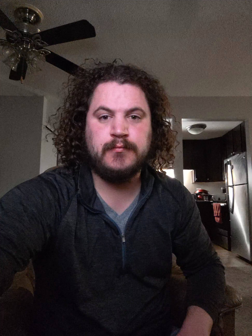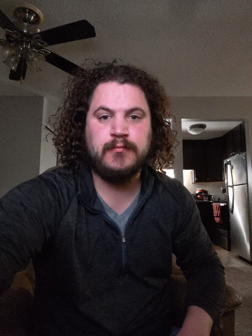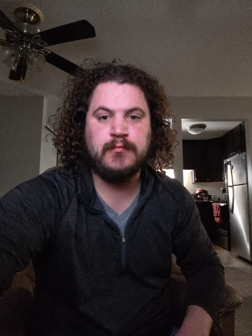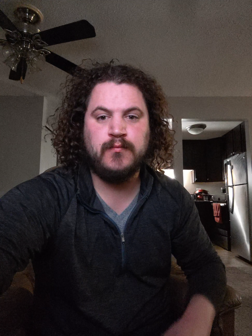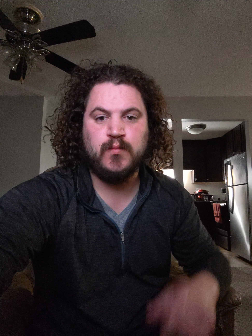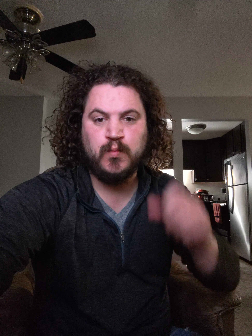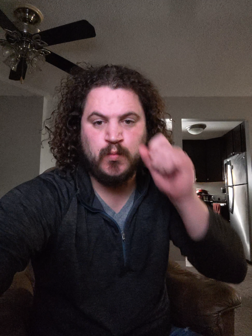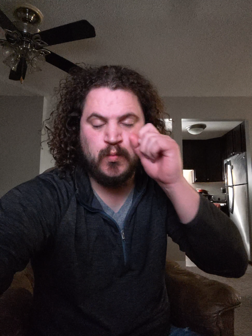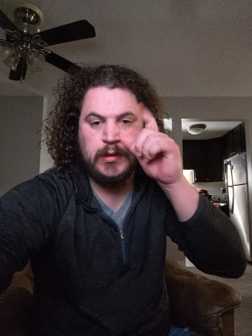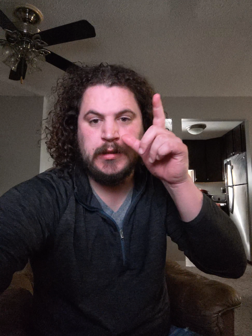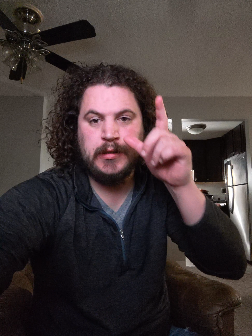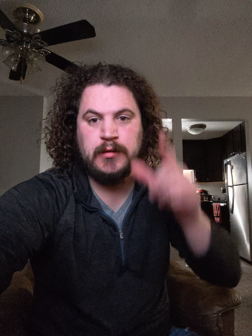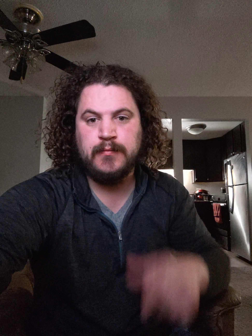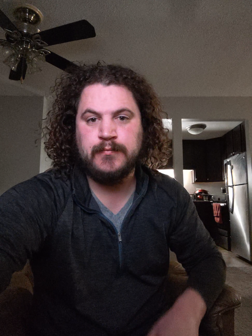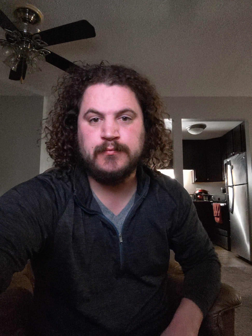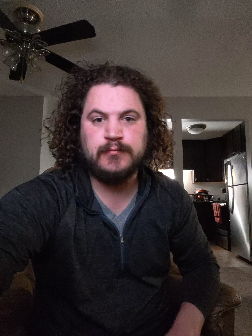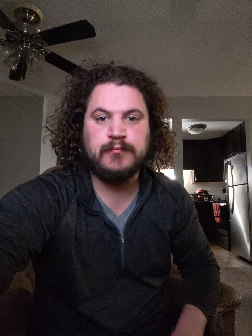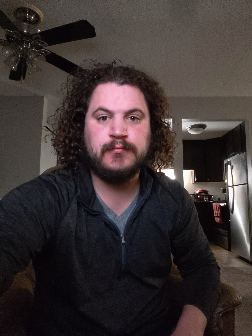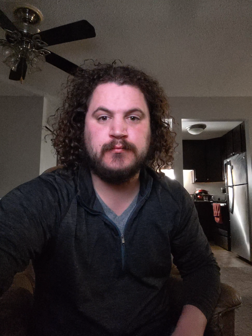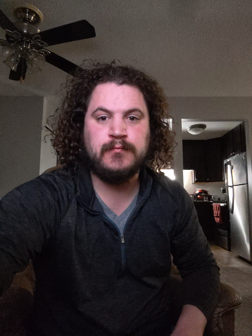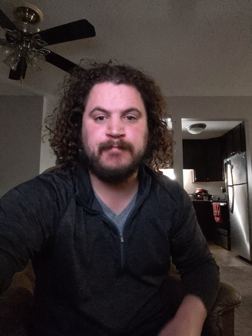awake